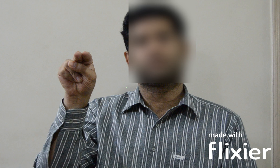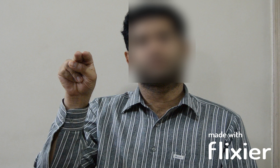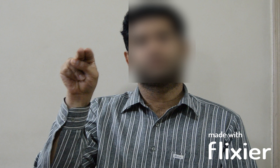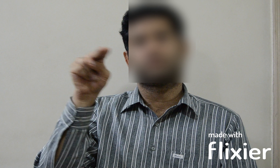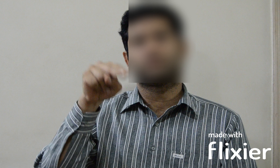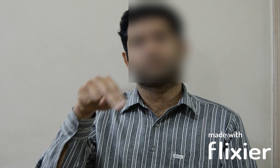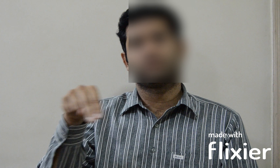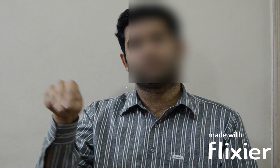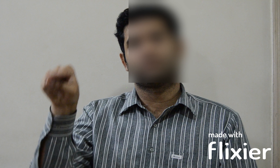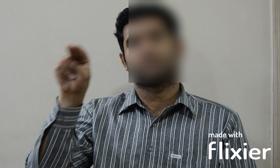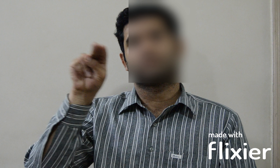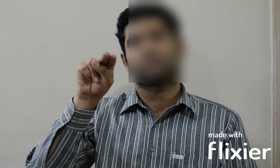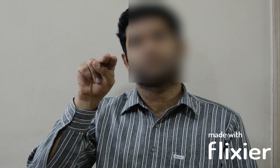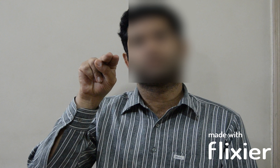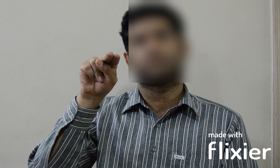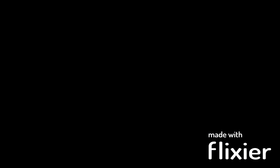ہ